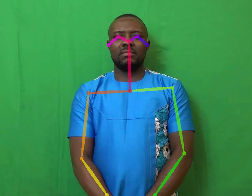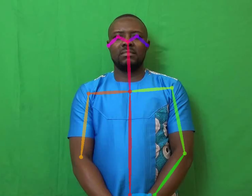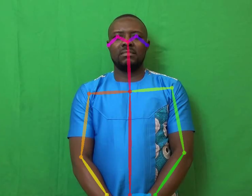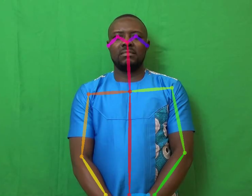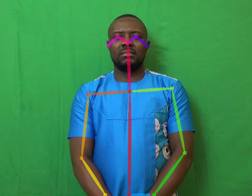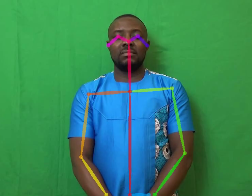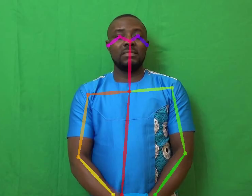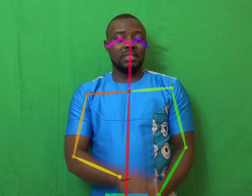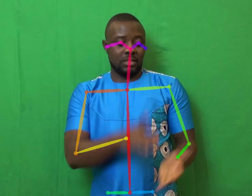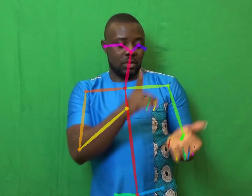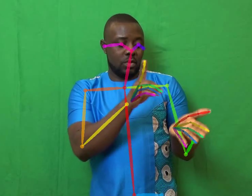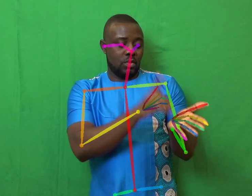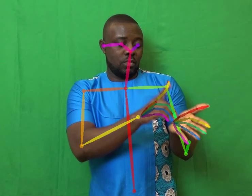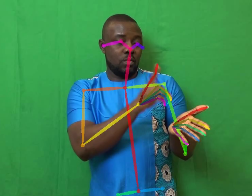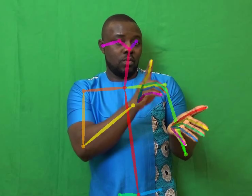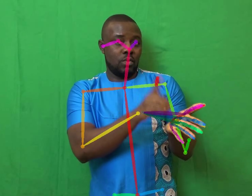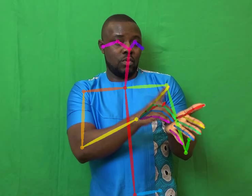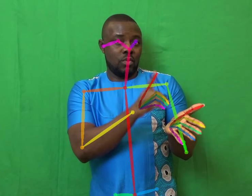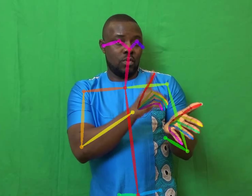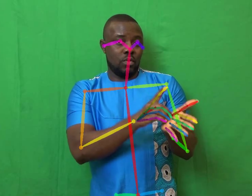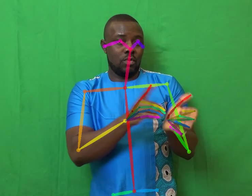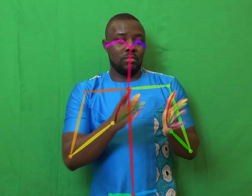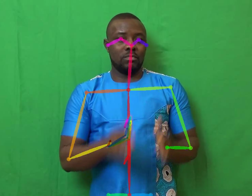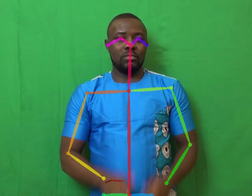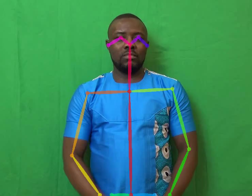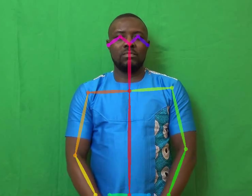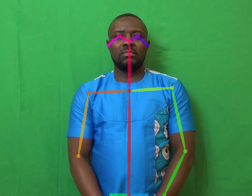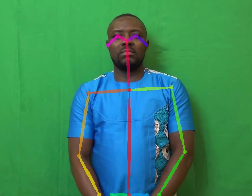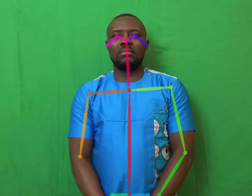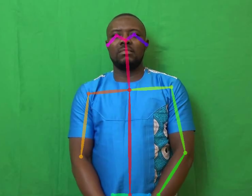doctor